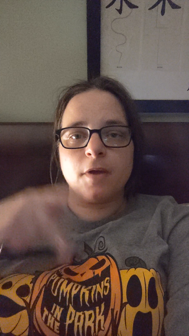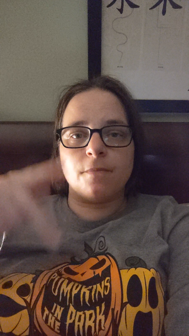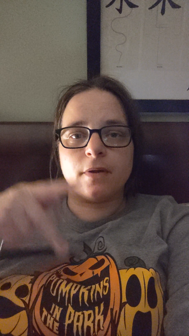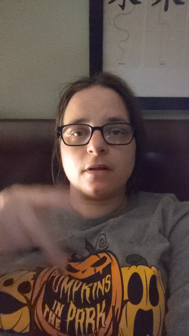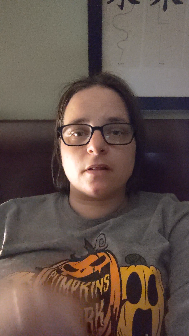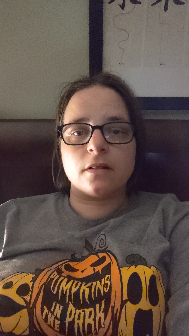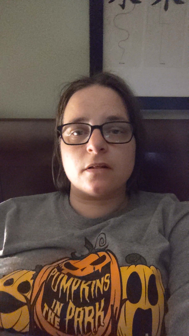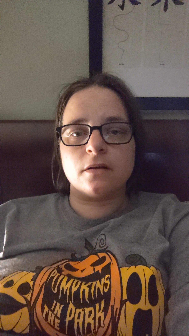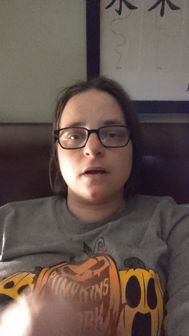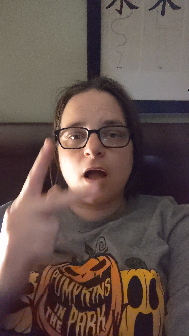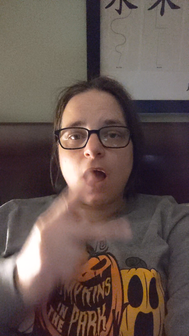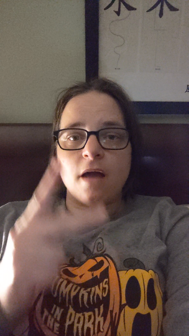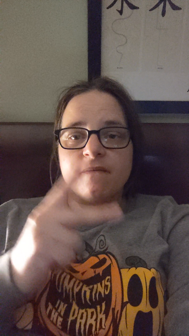careful